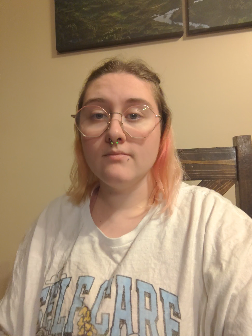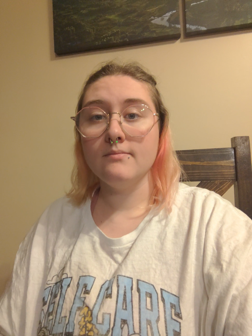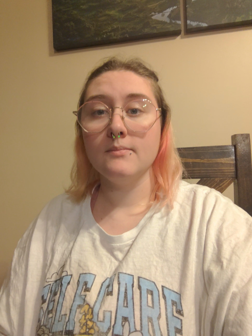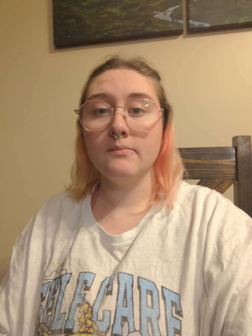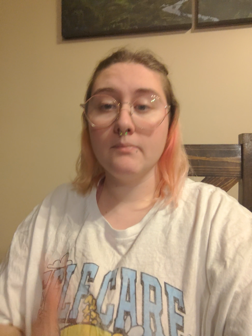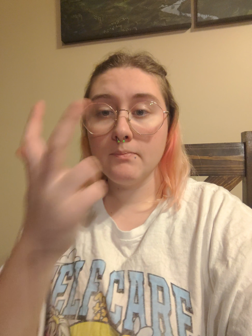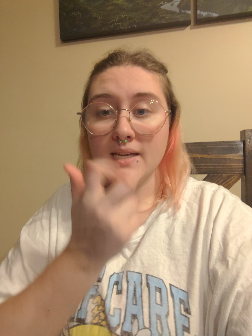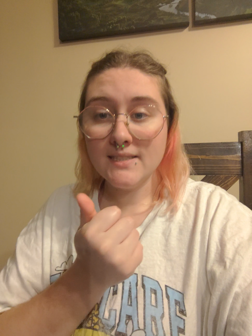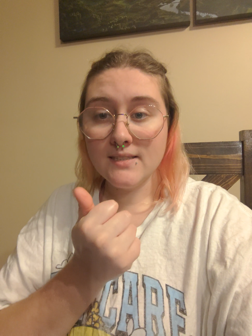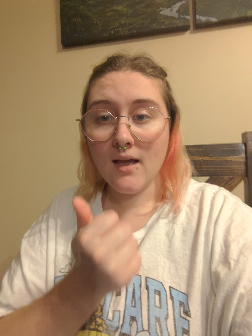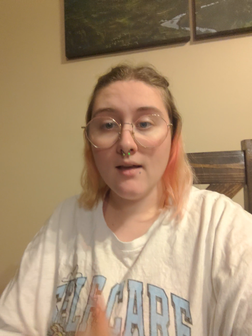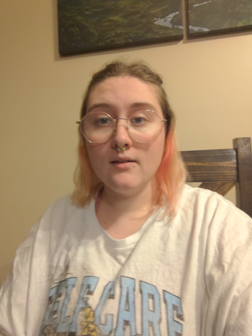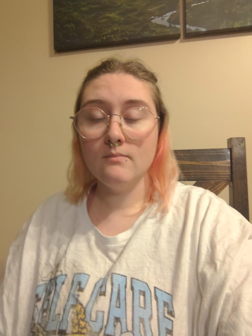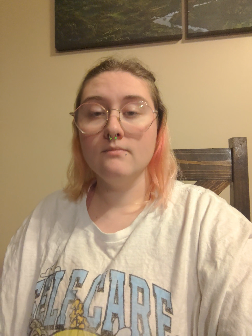pizza